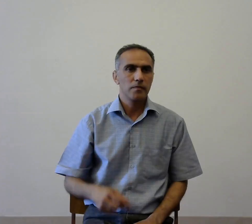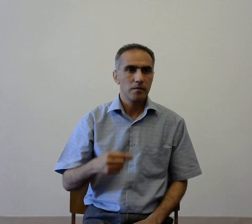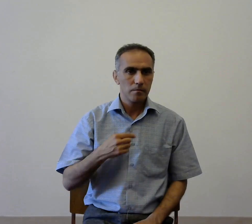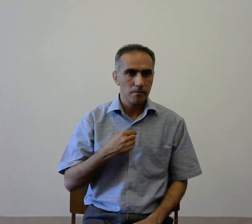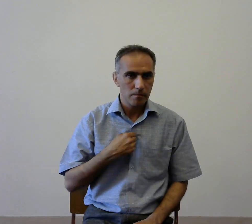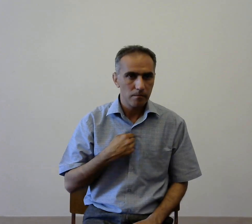mən